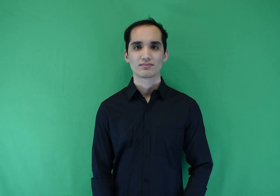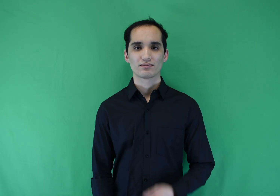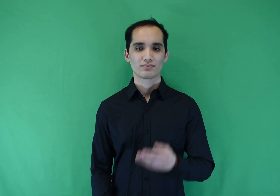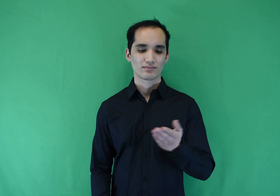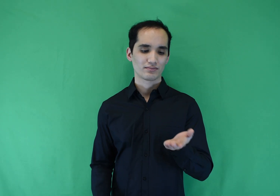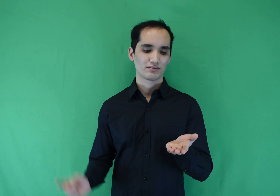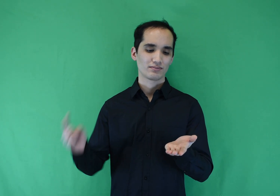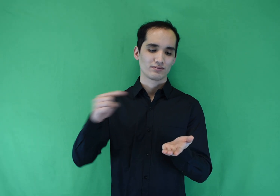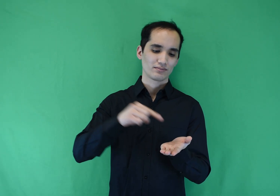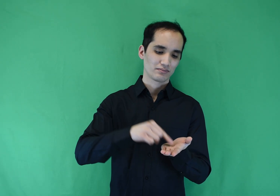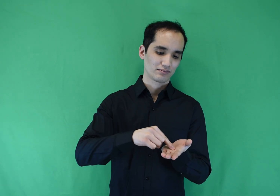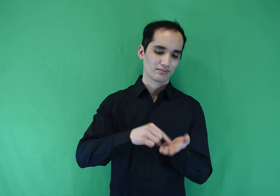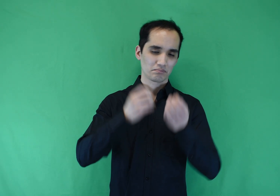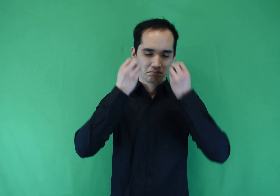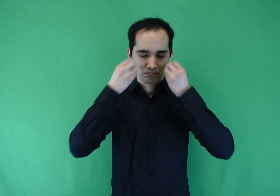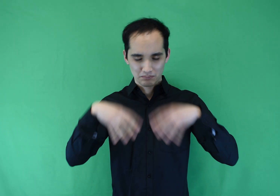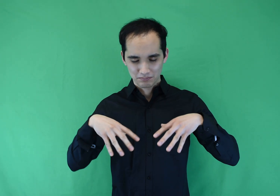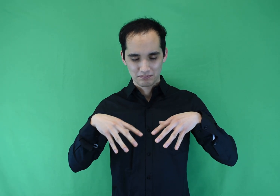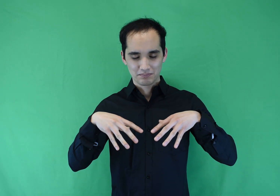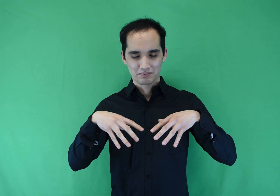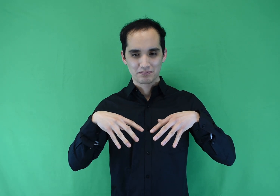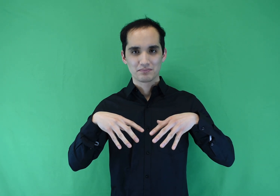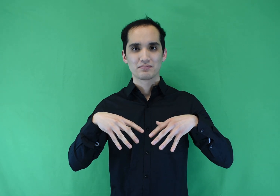perder